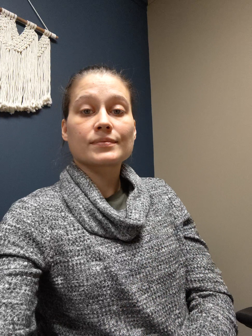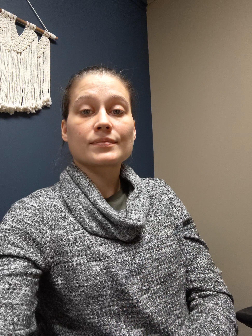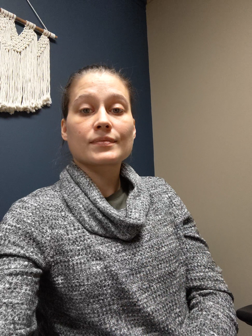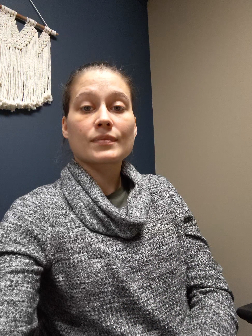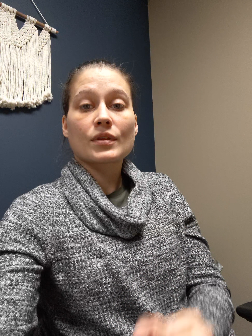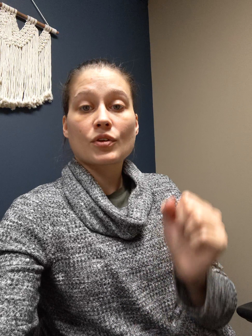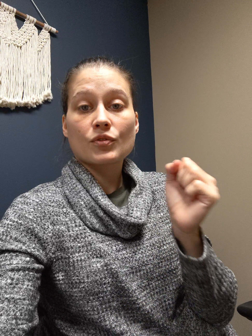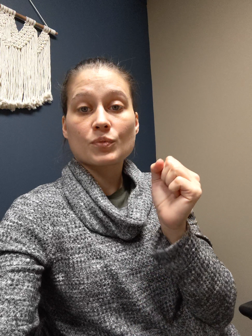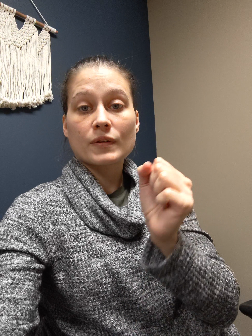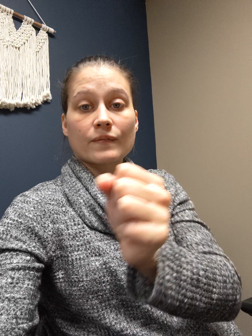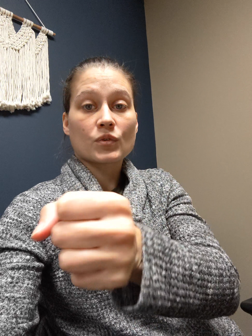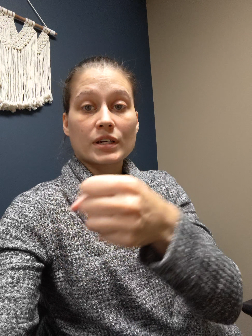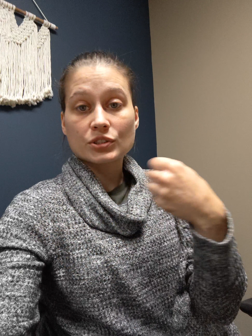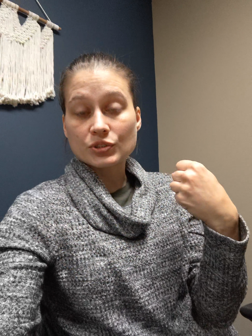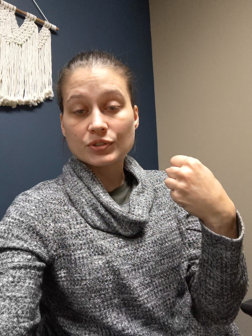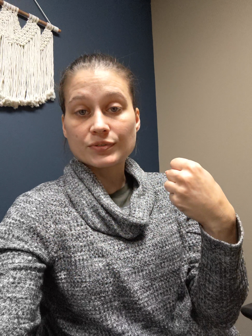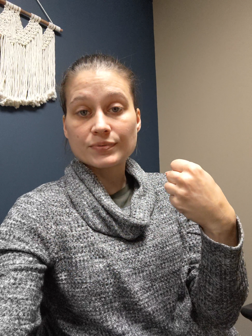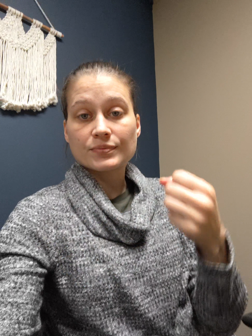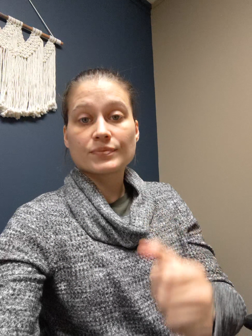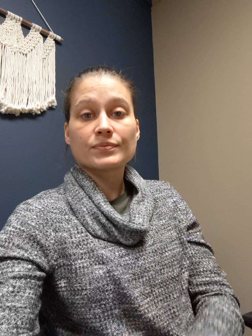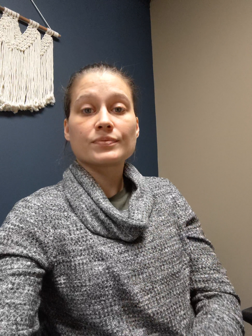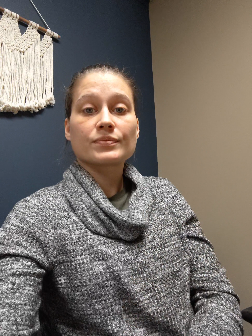refrigerator